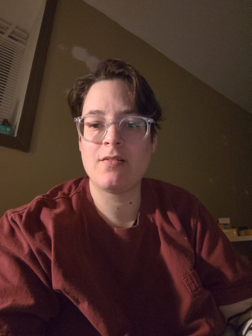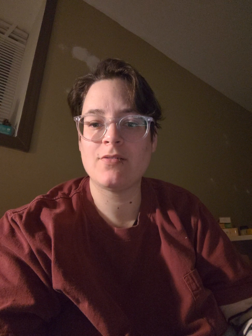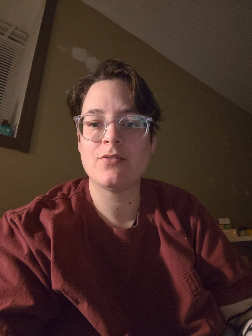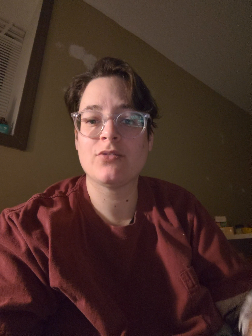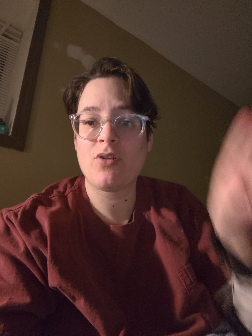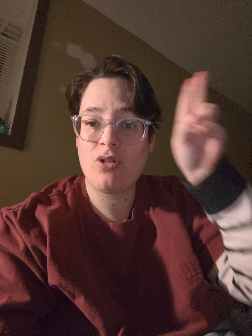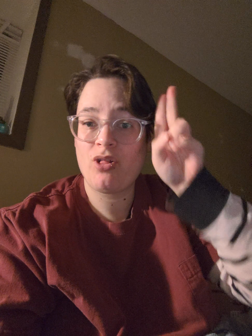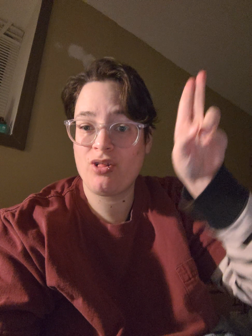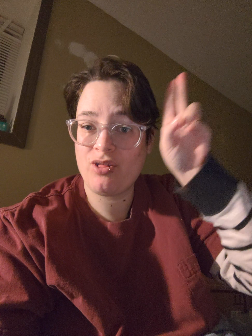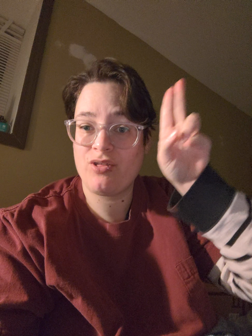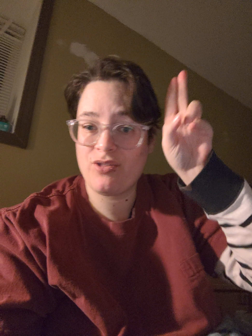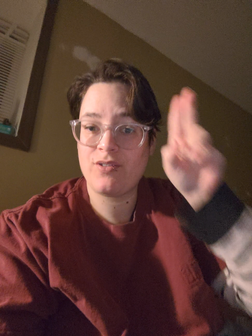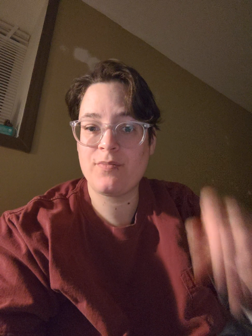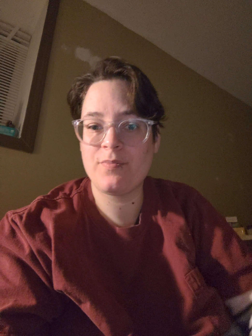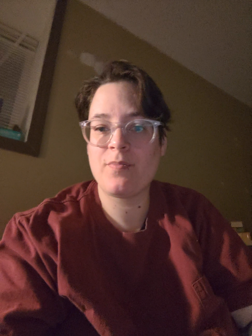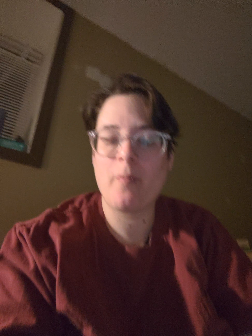uncle